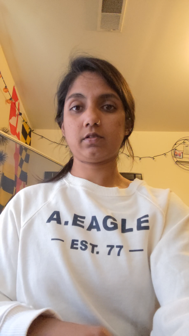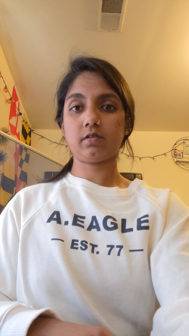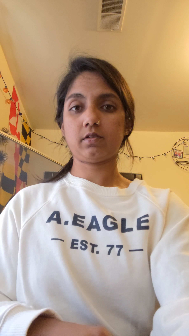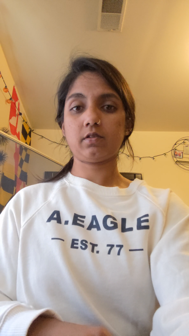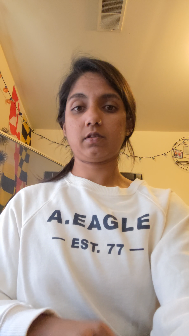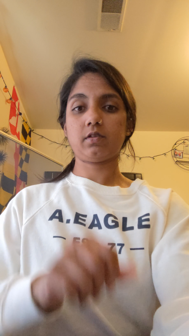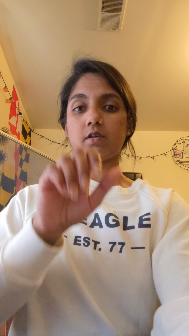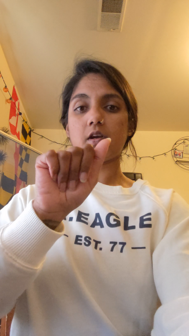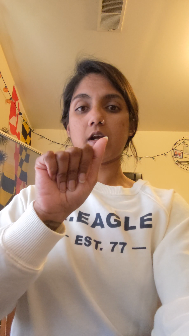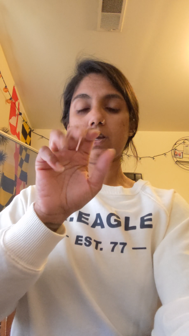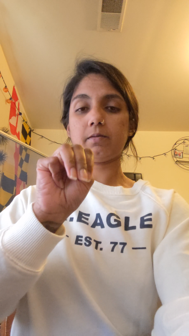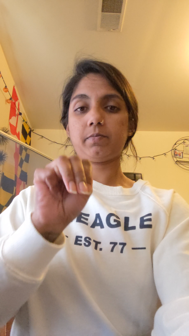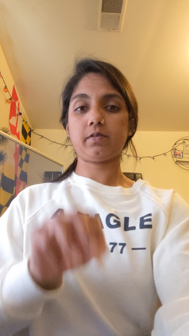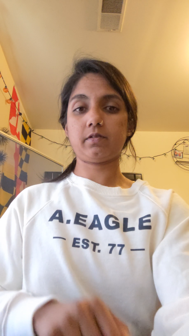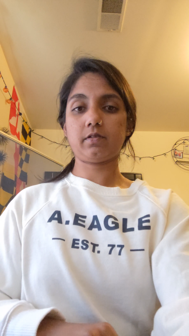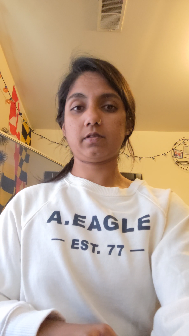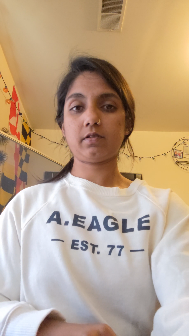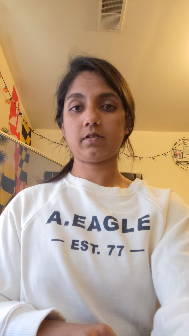am